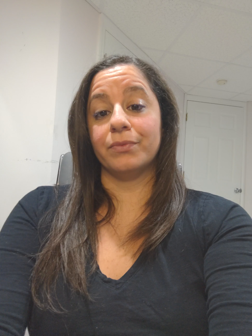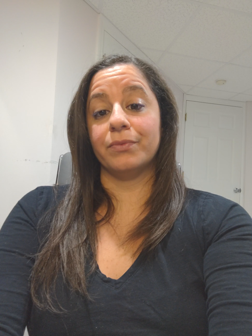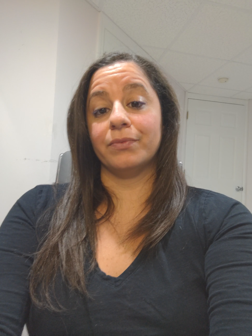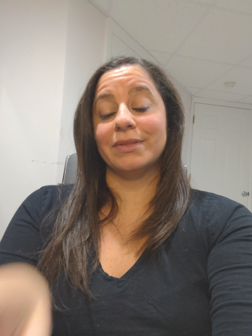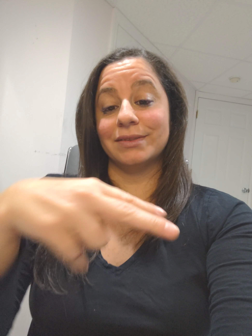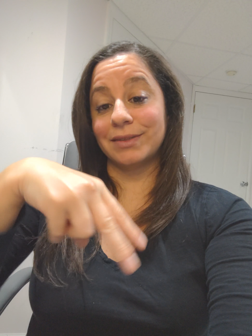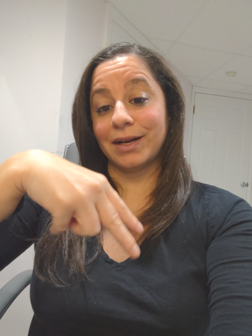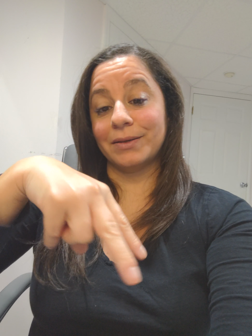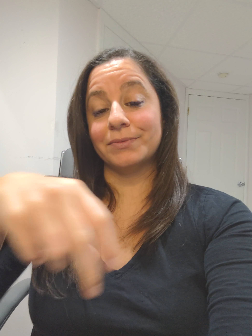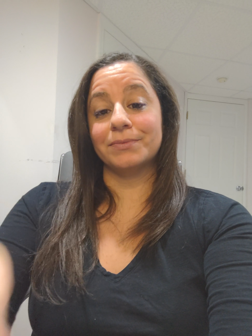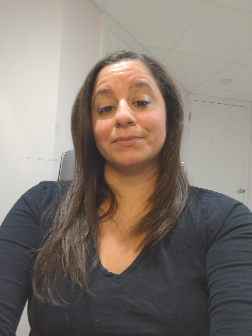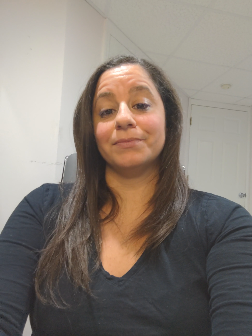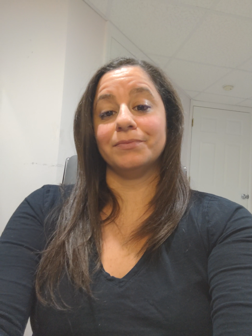dance